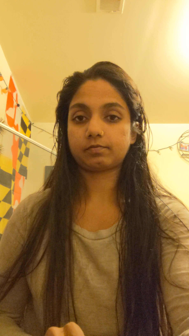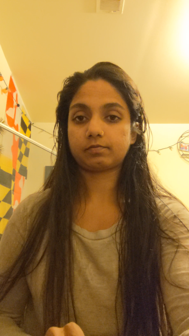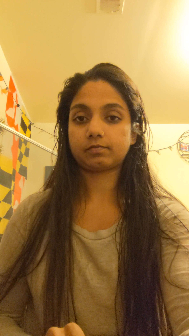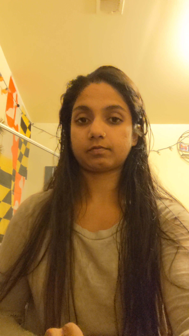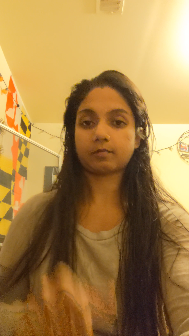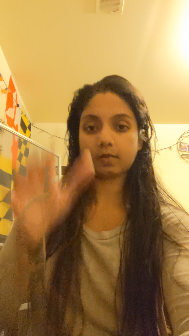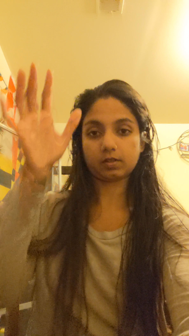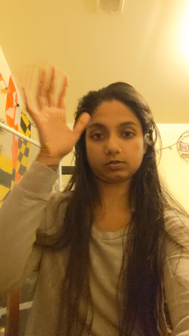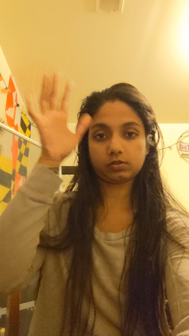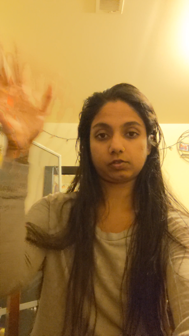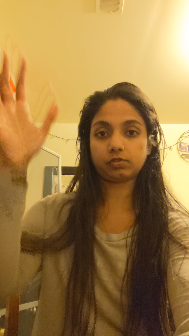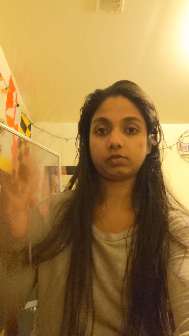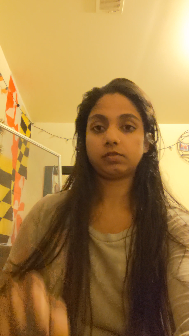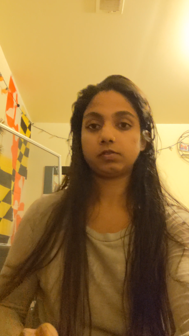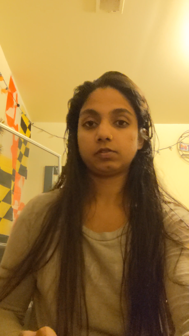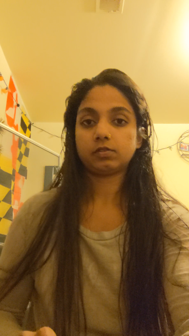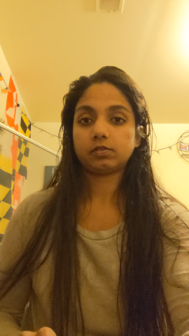deer